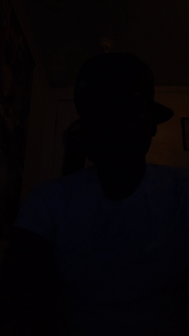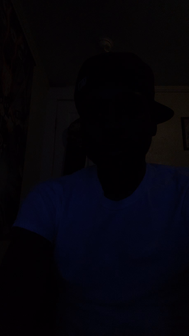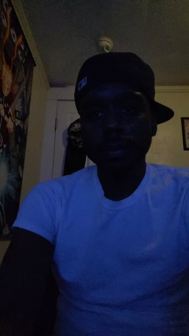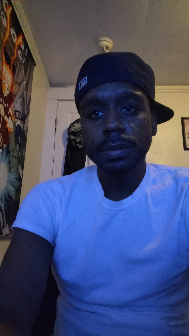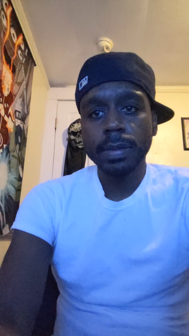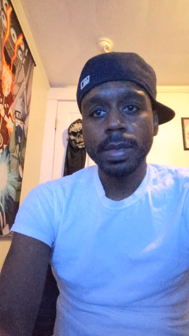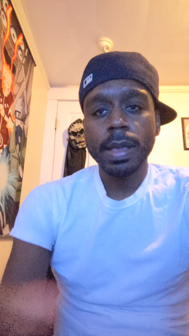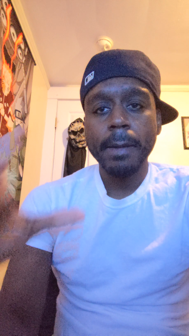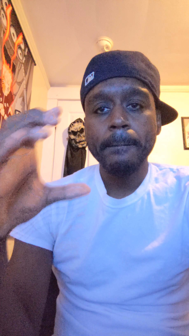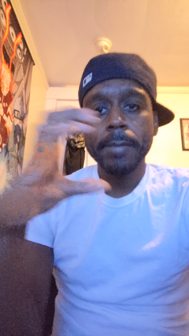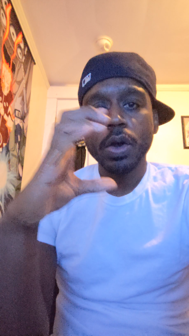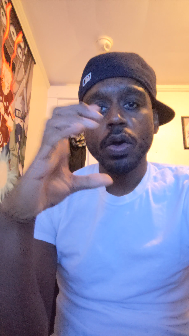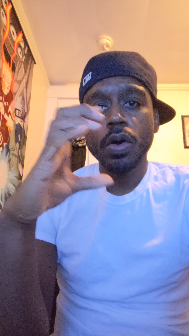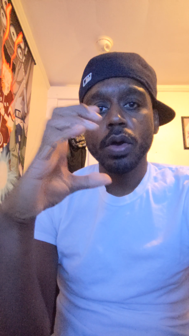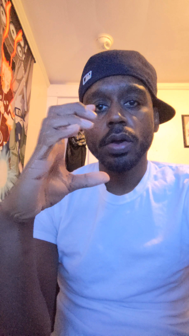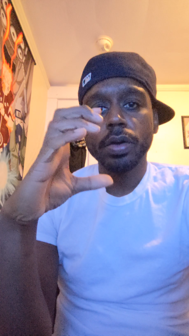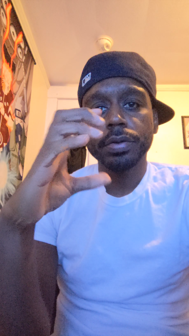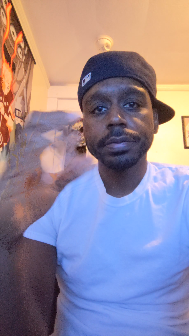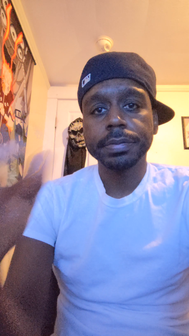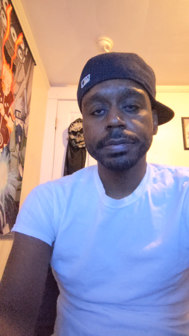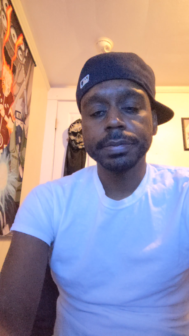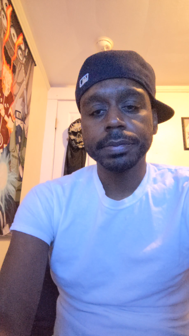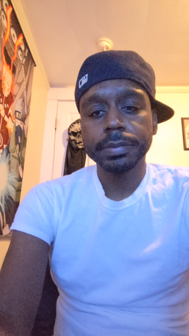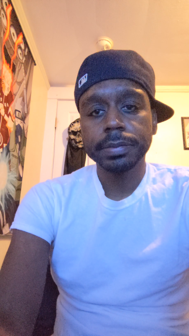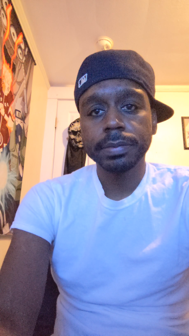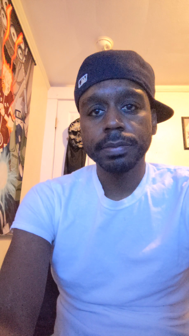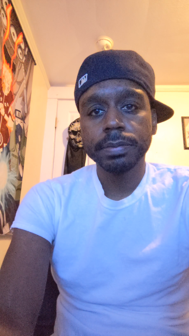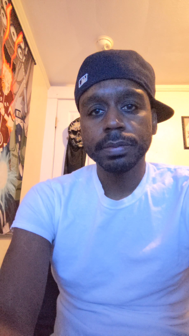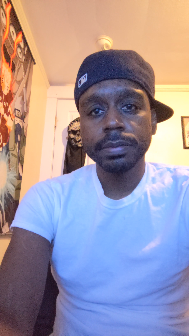ball